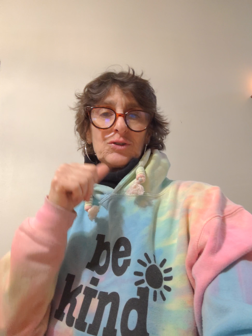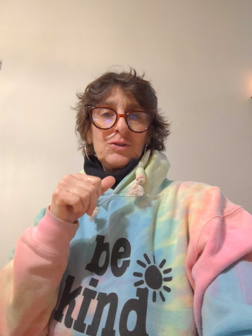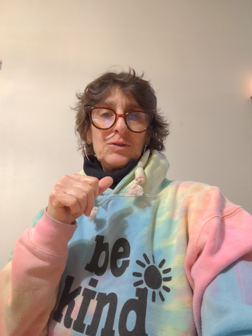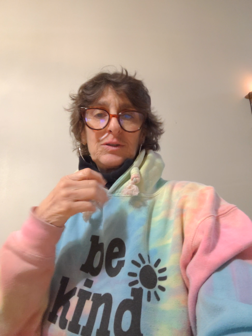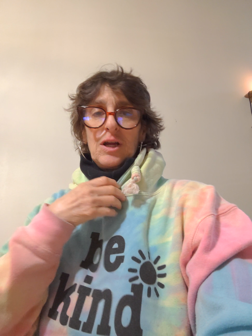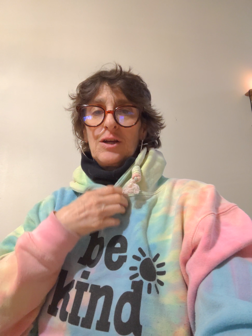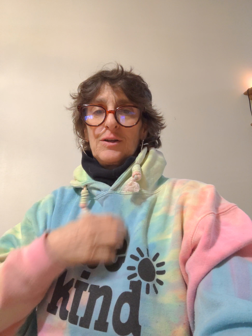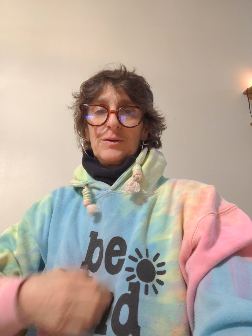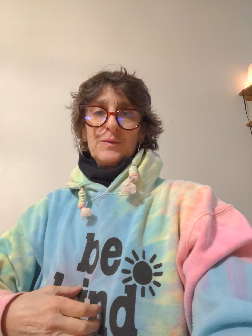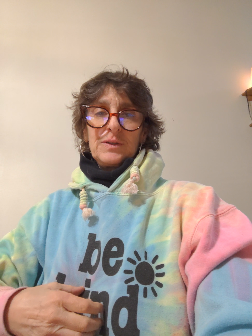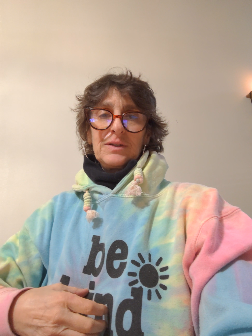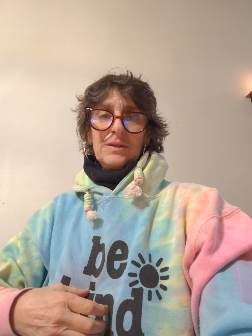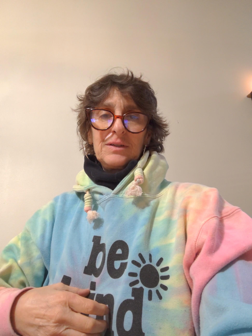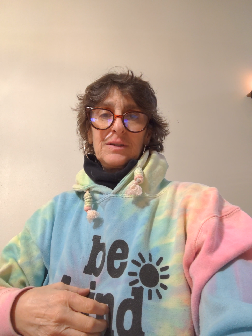hungry